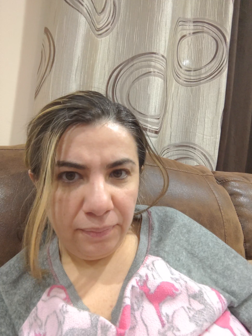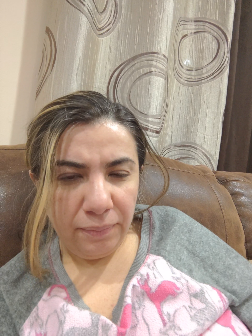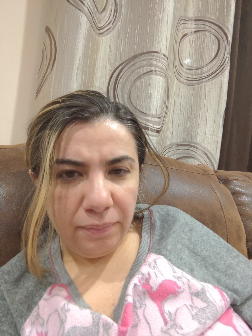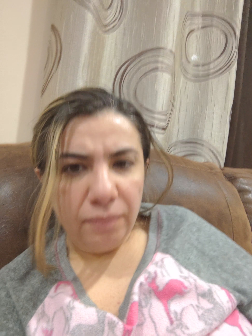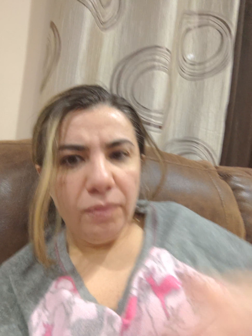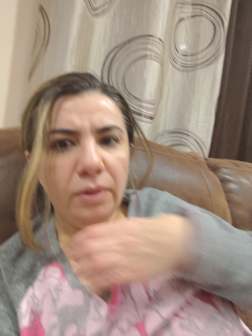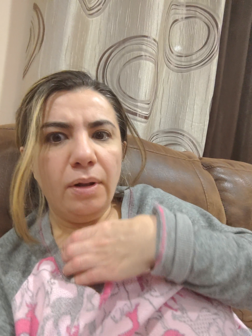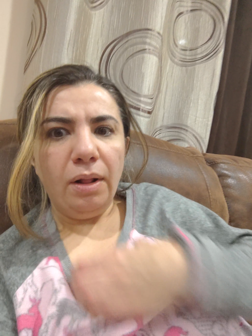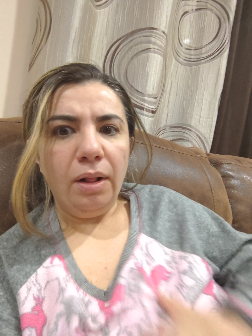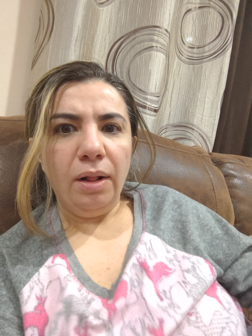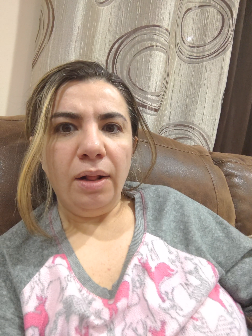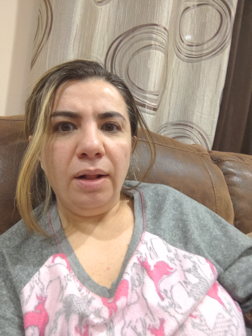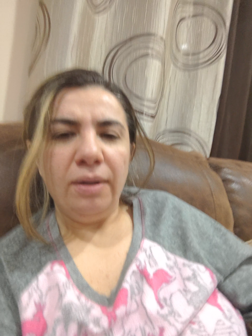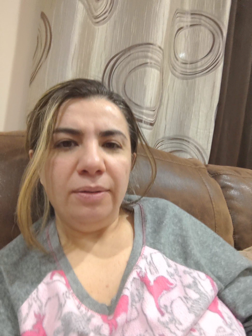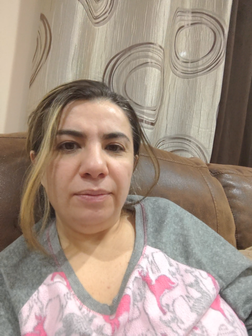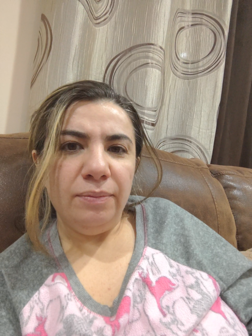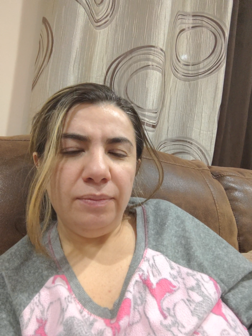hungry